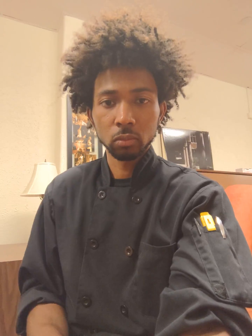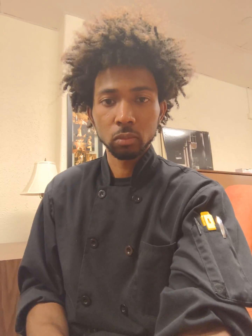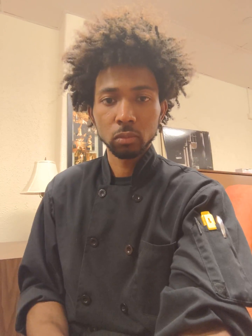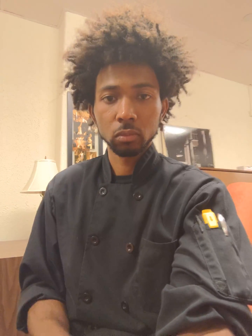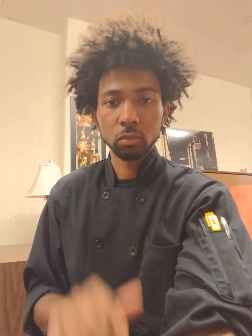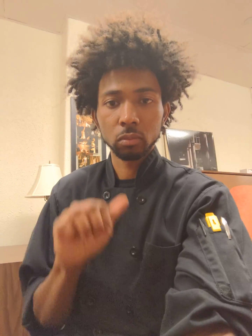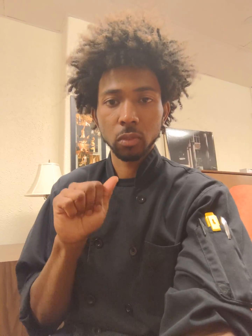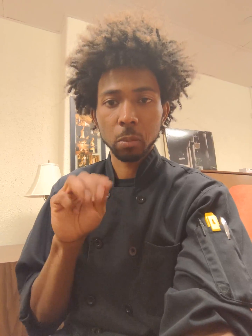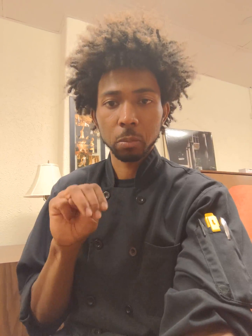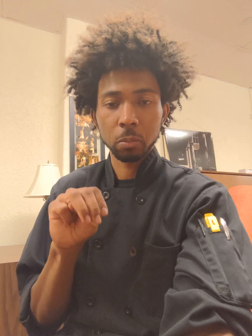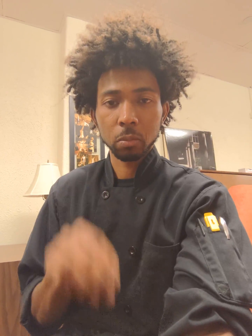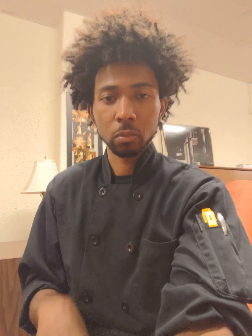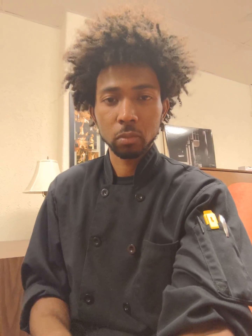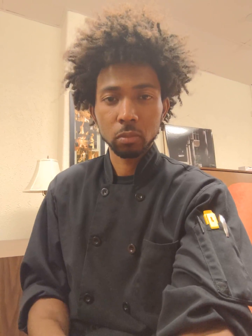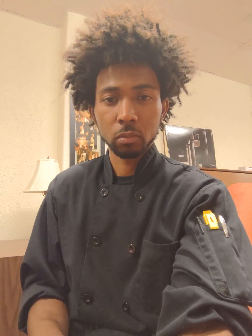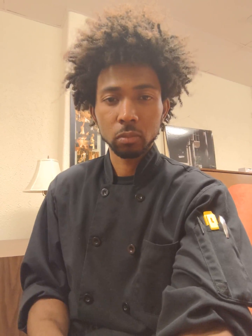am